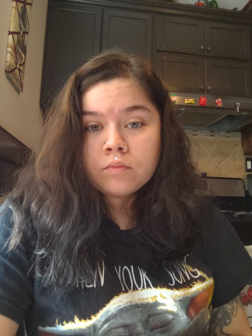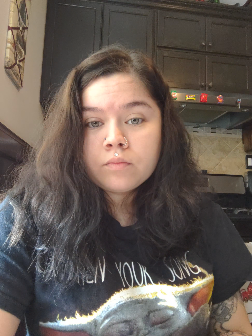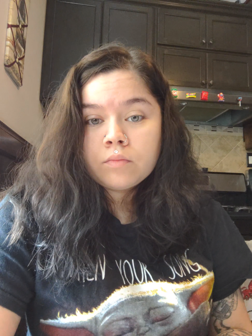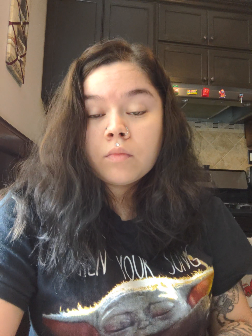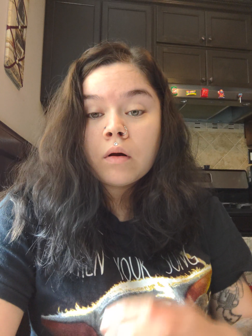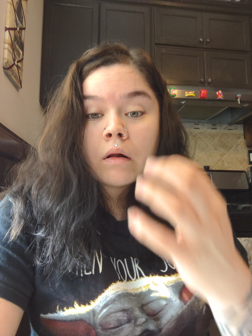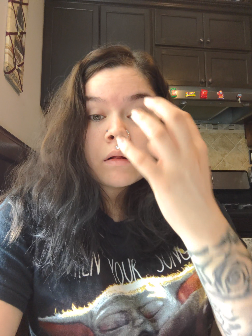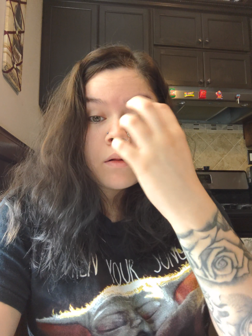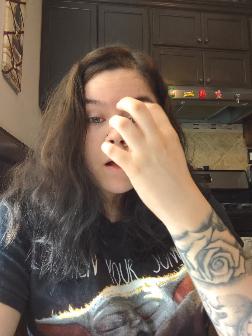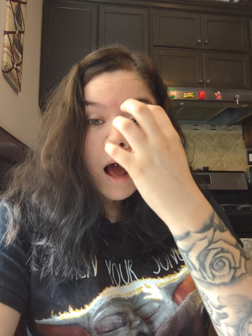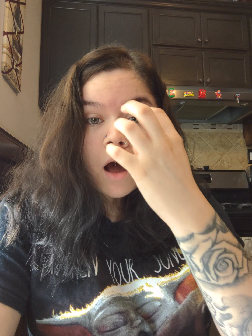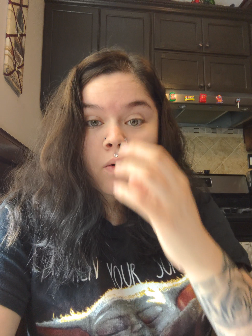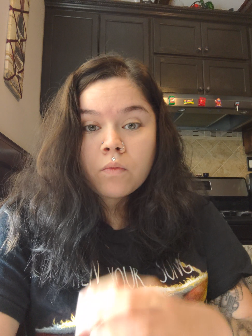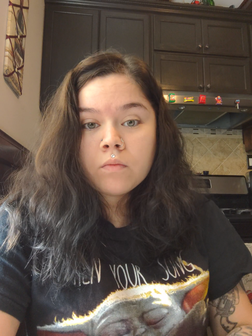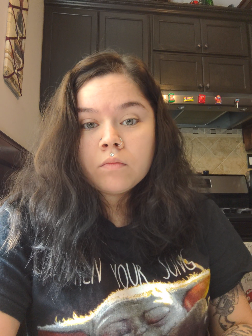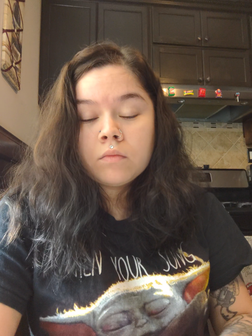clown